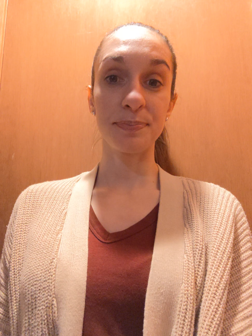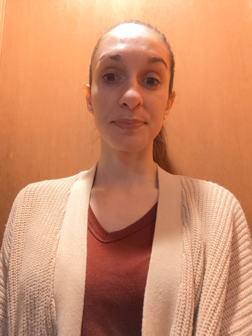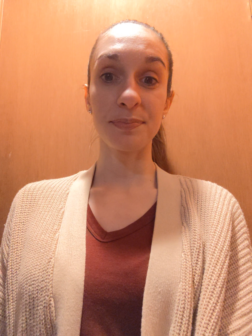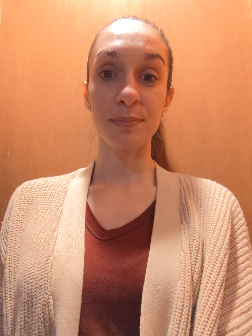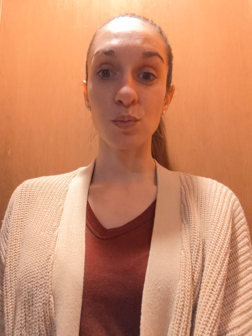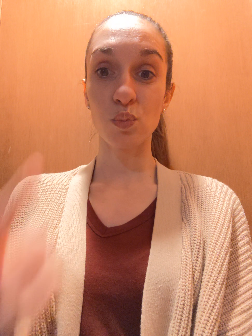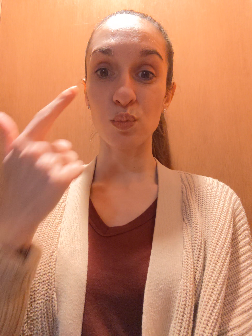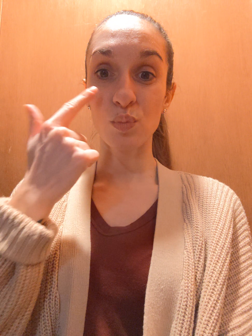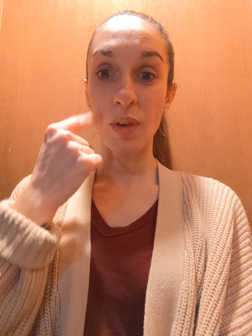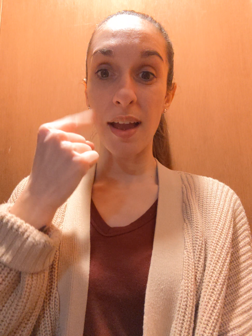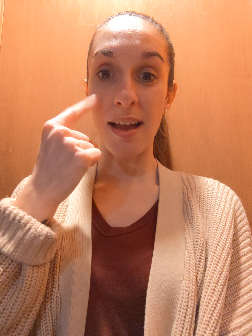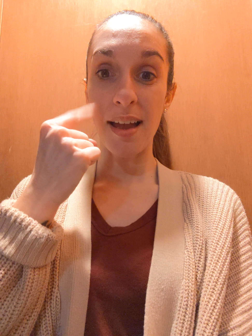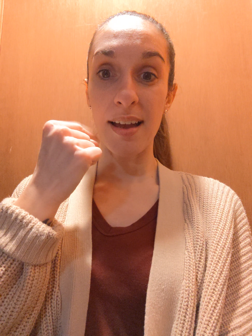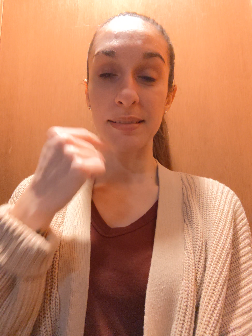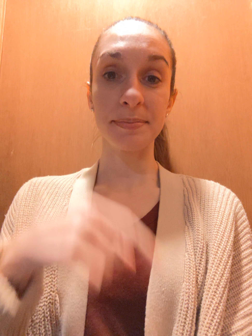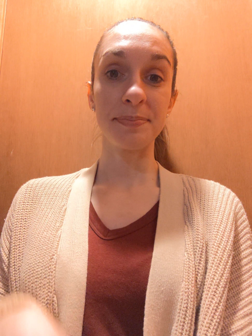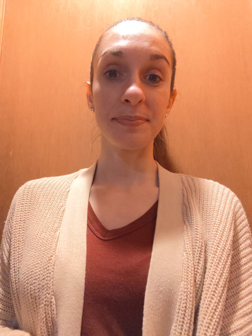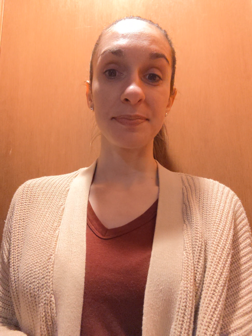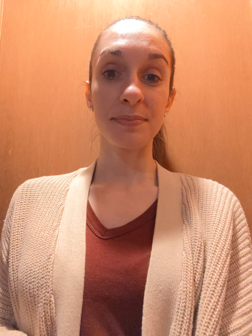cry